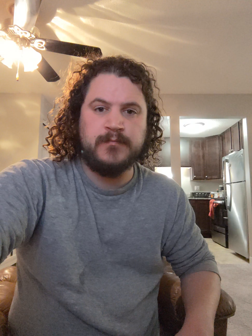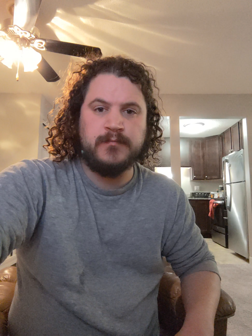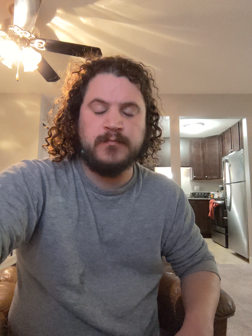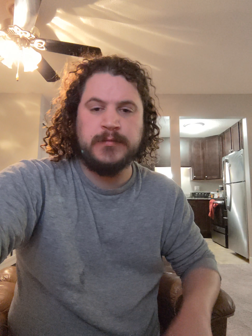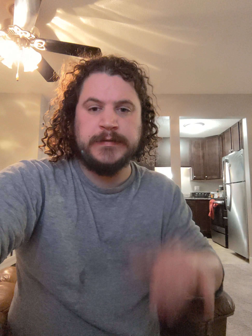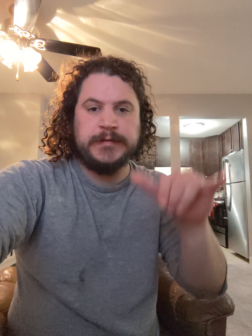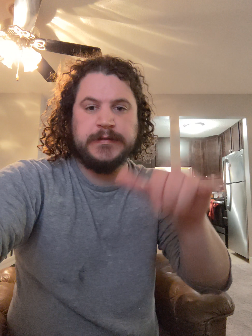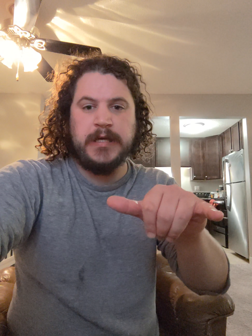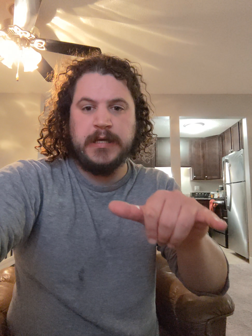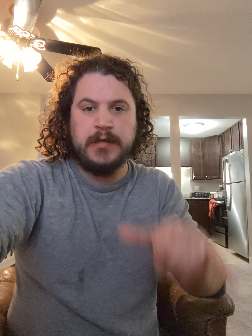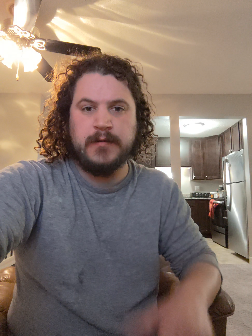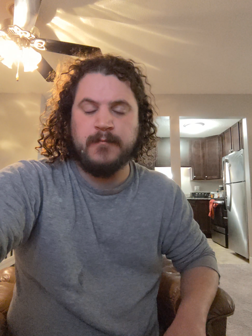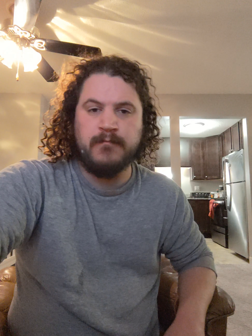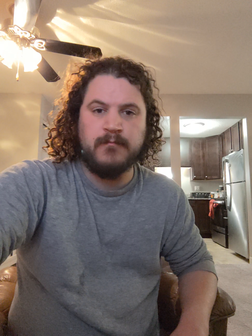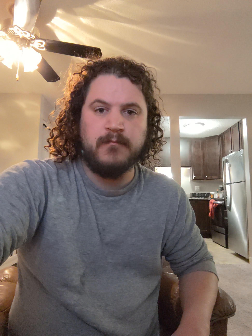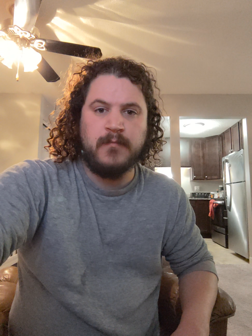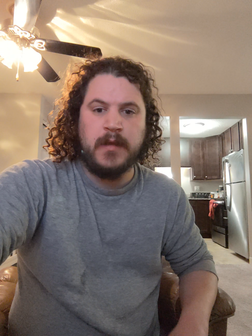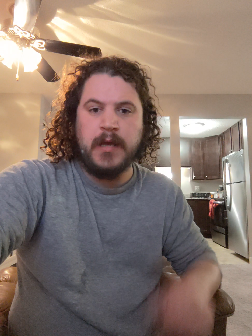stay